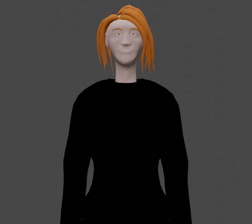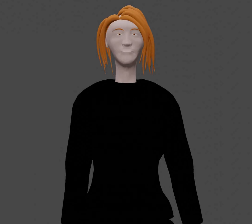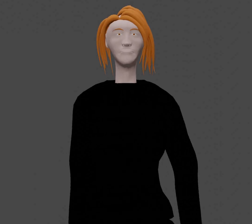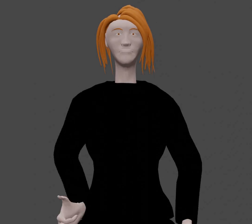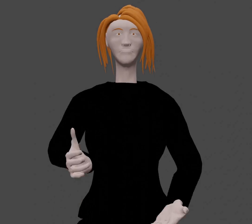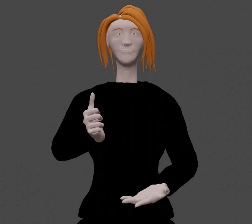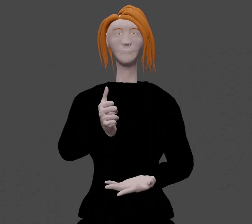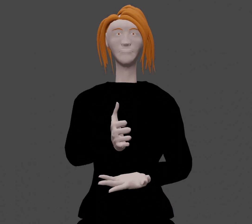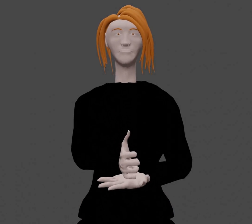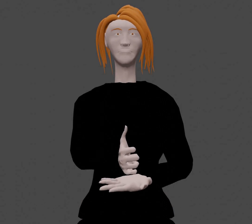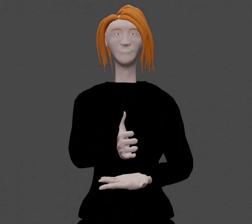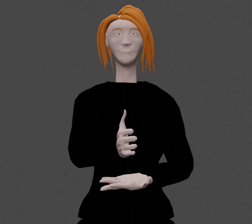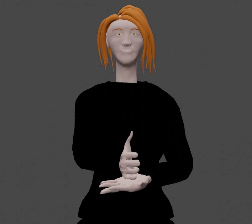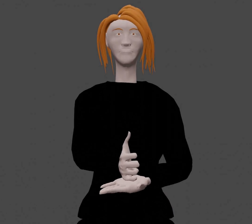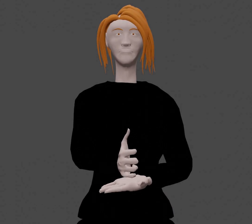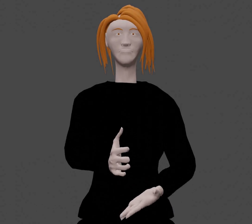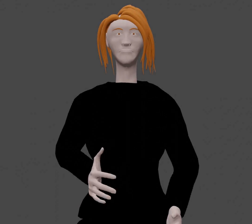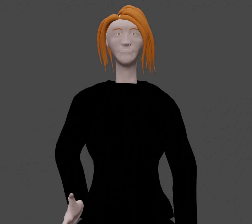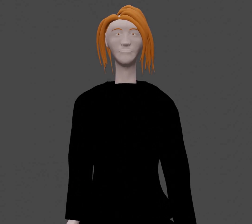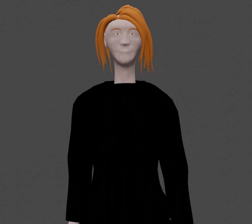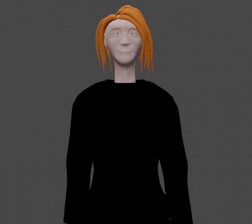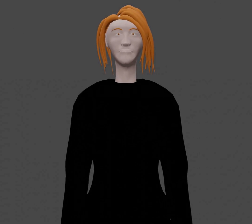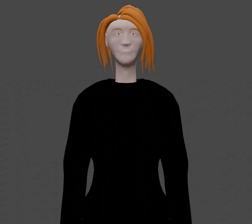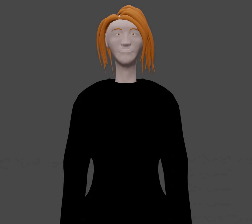Assist